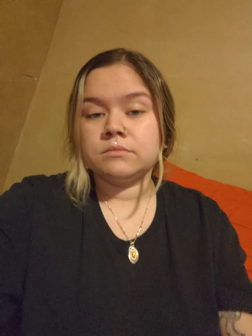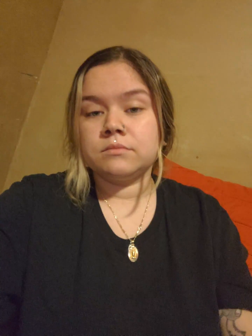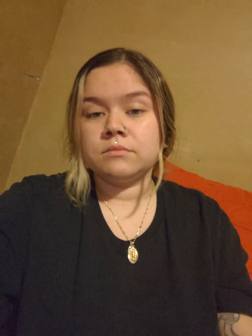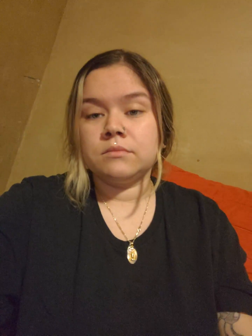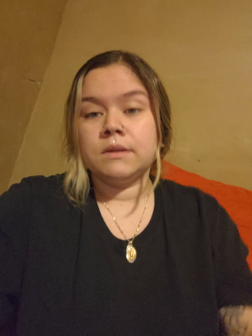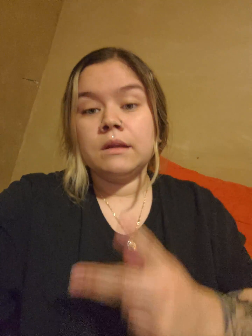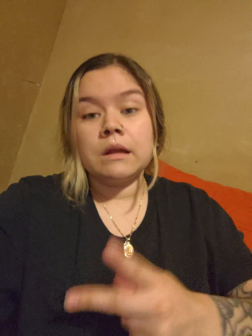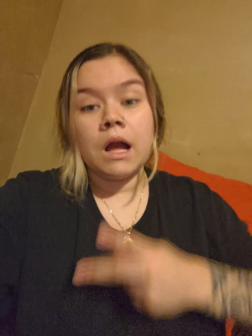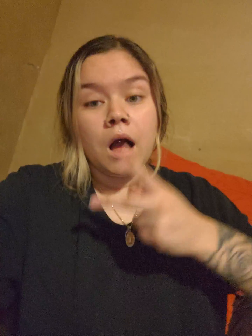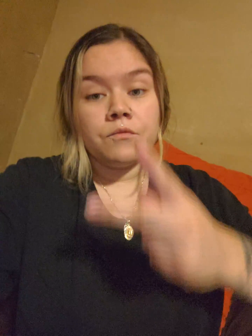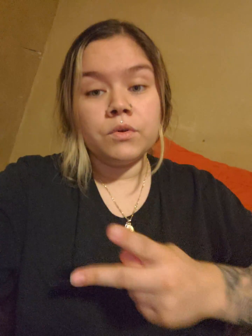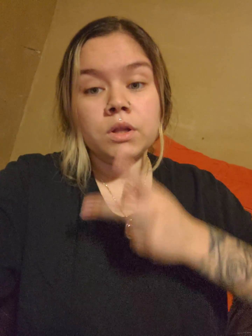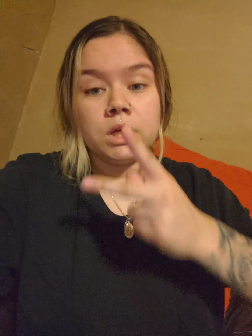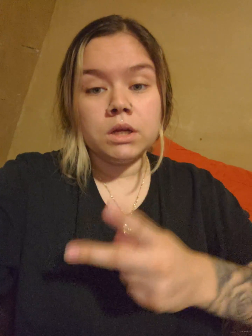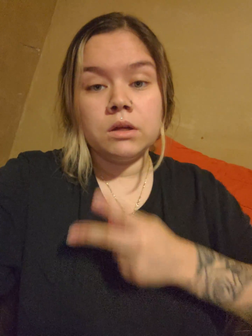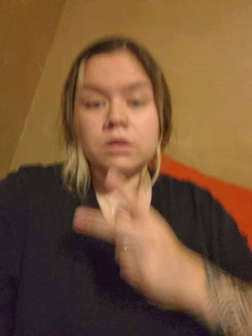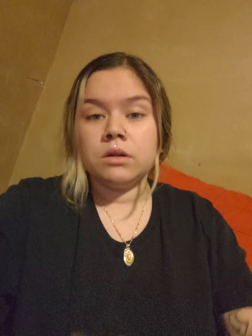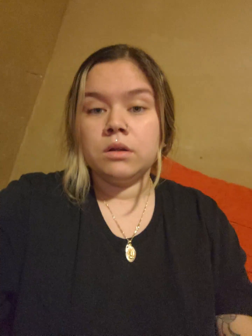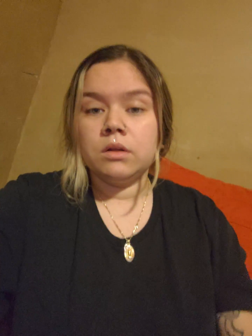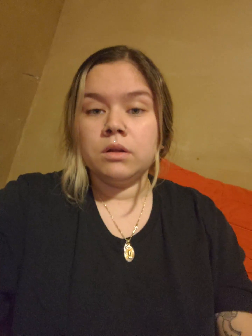careful